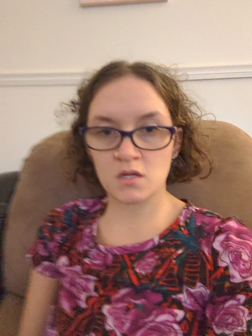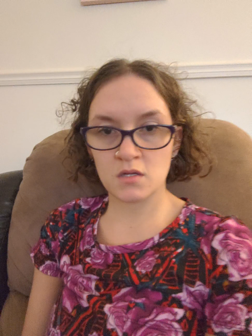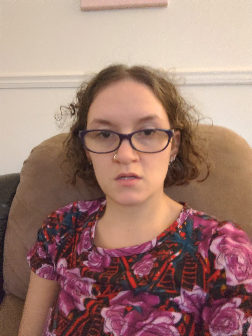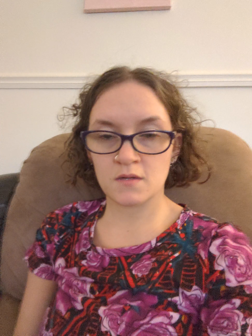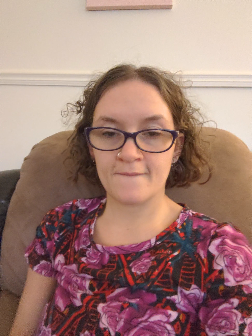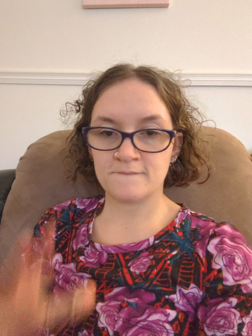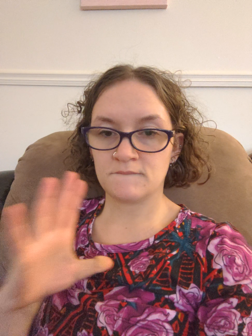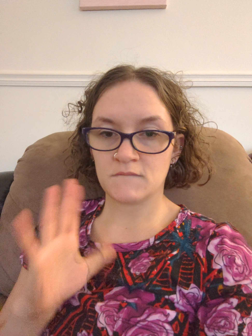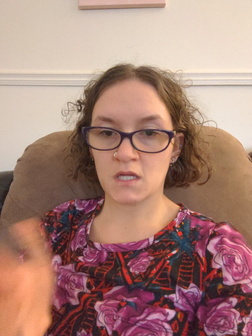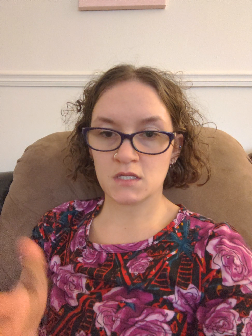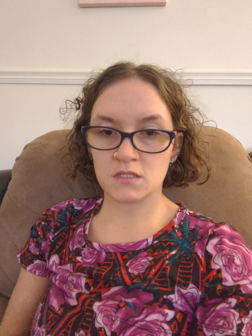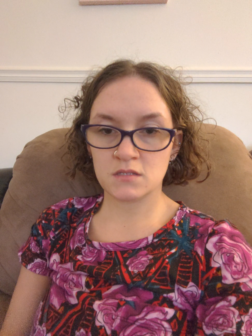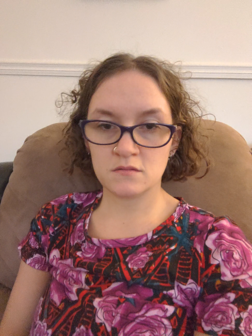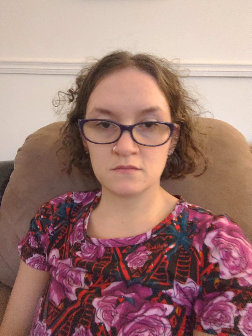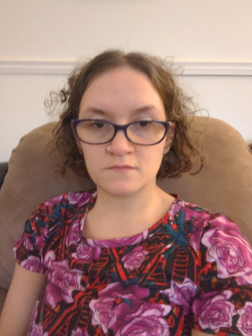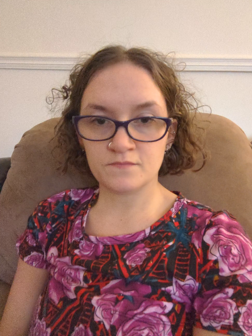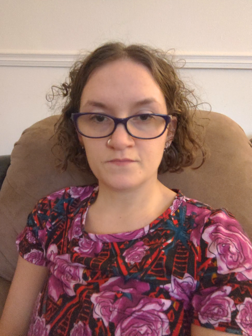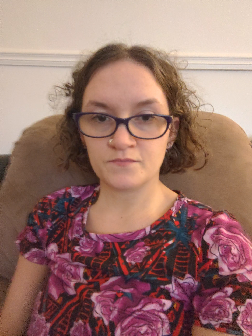fine